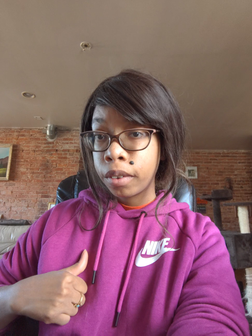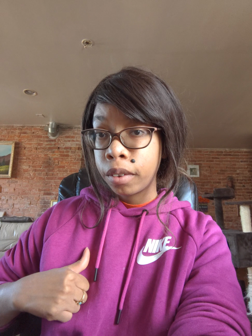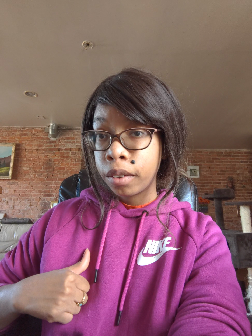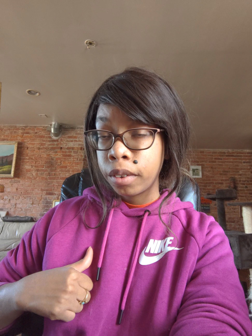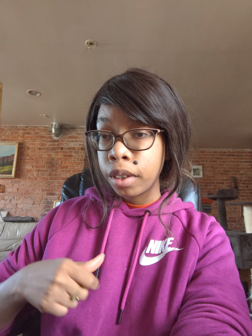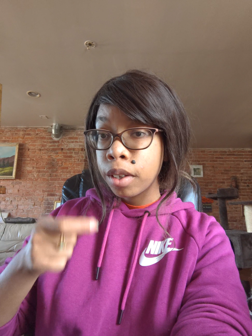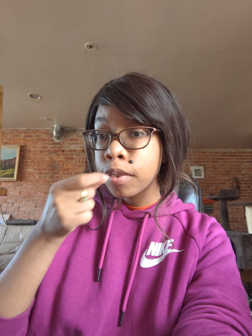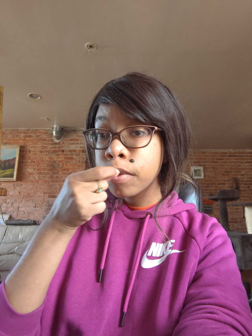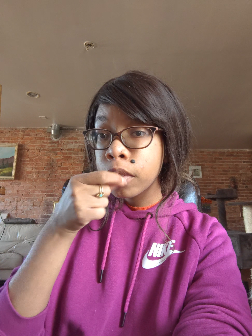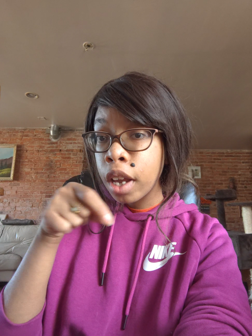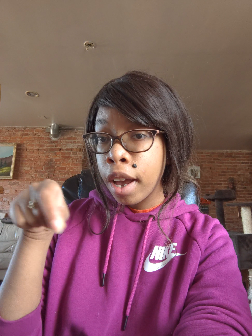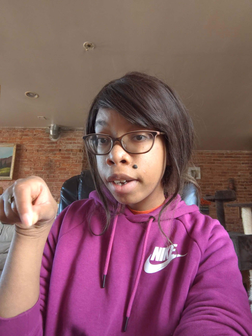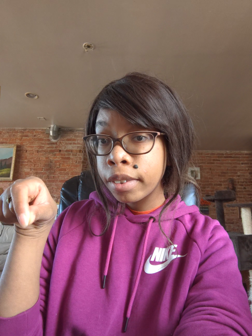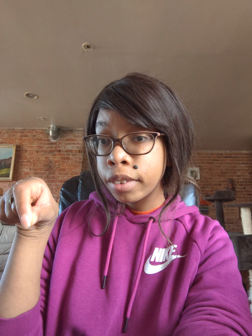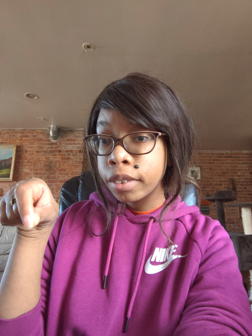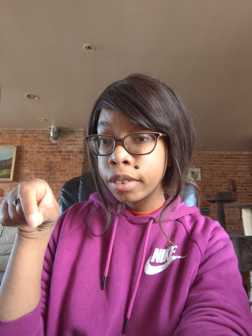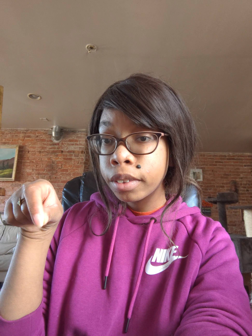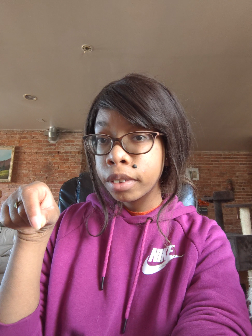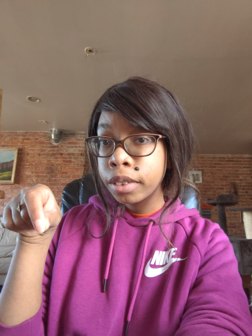pen